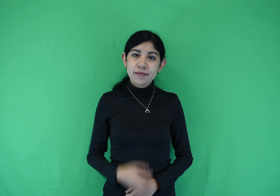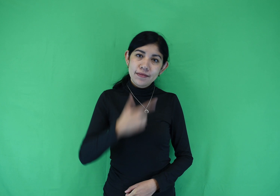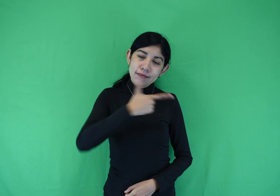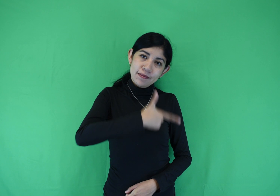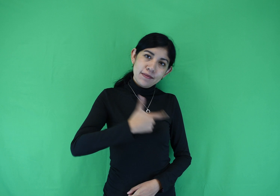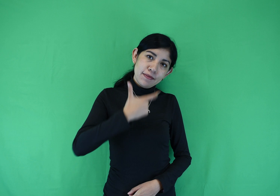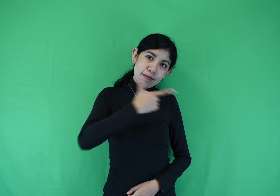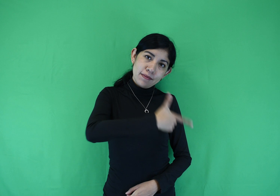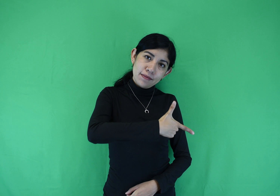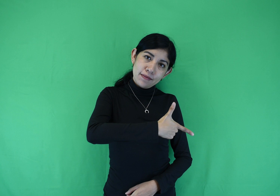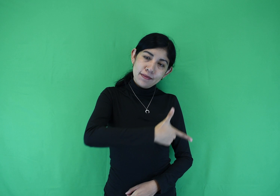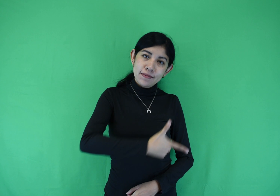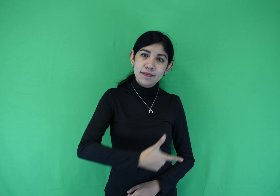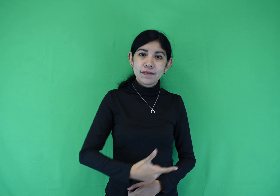gustar